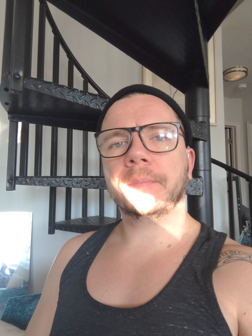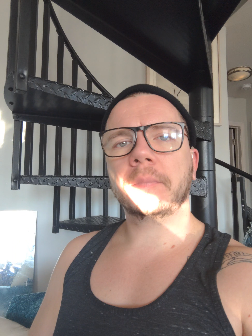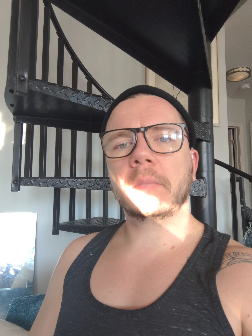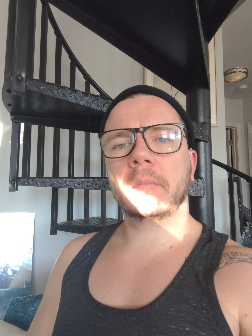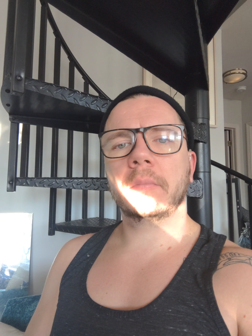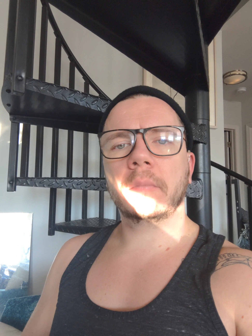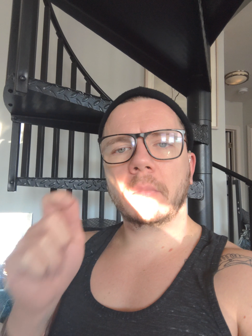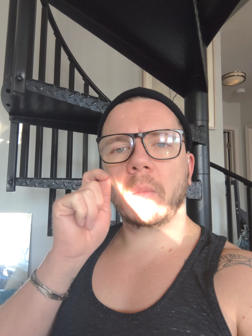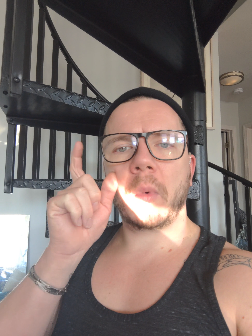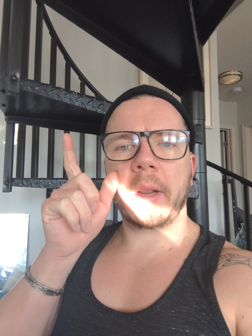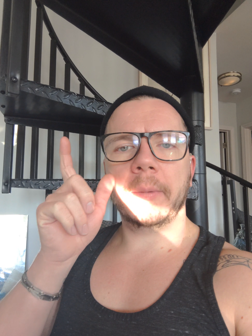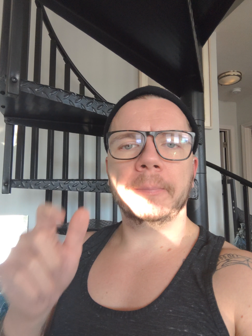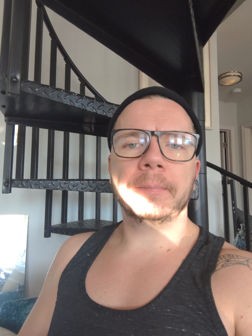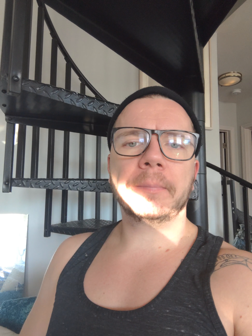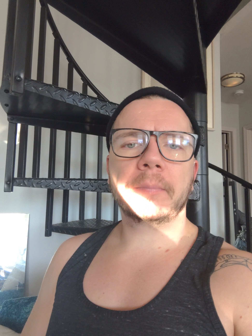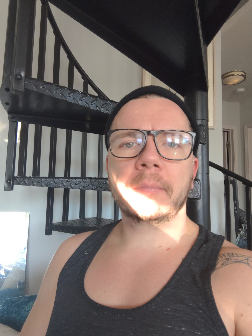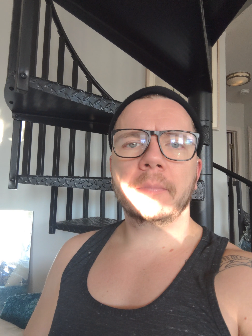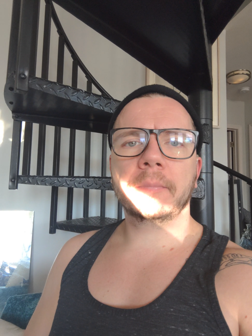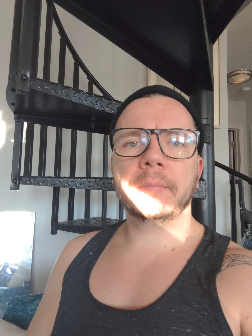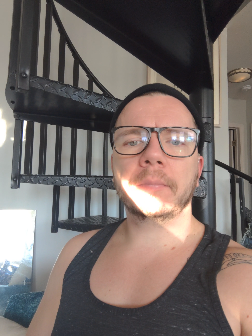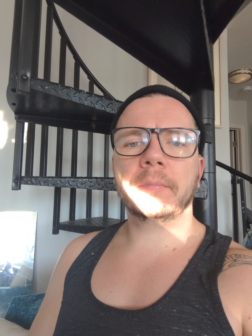wake